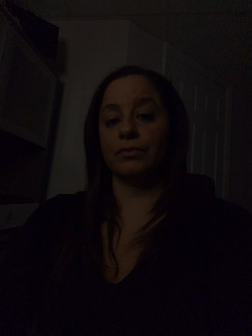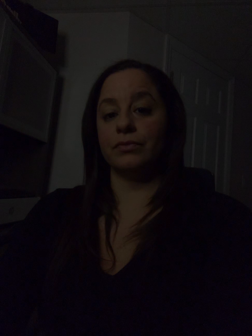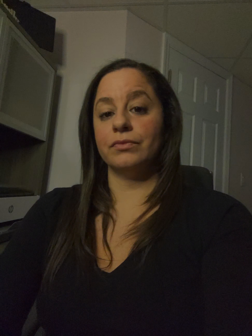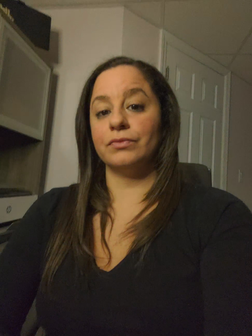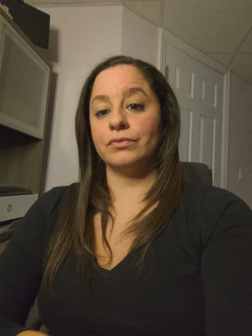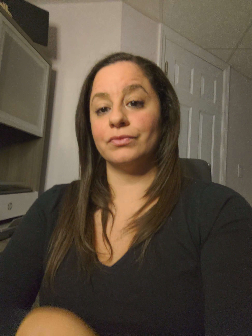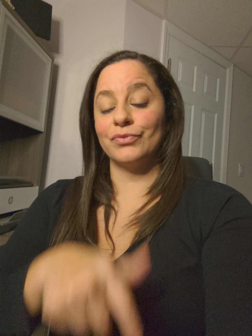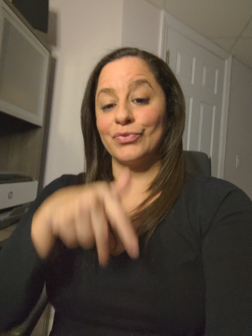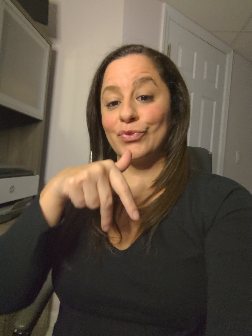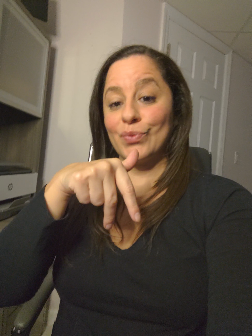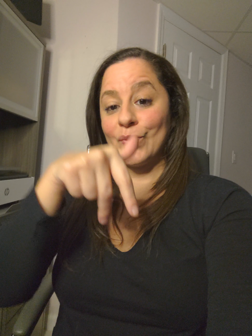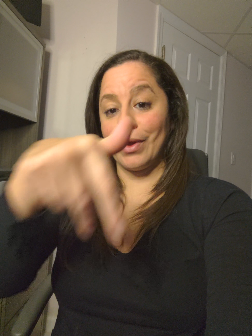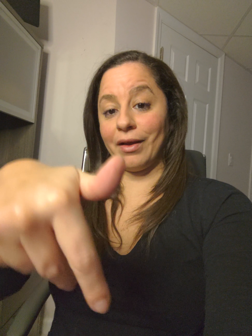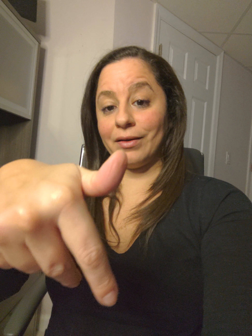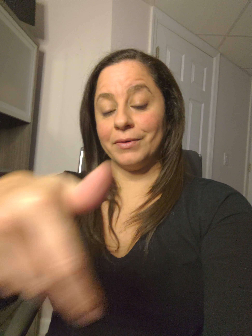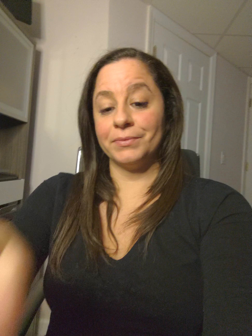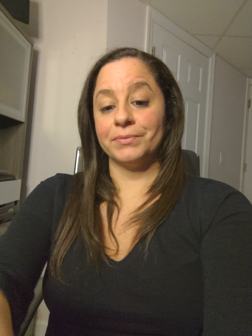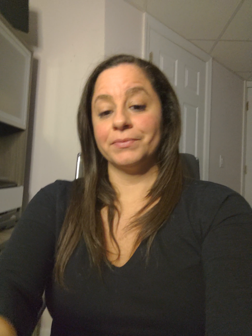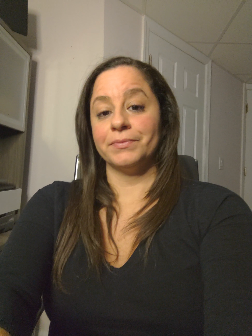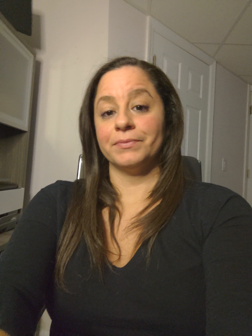ride